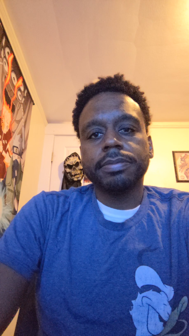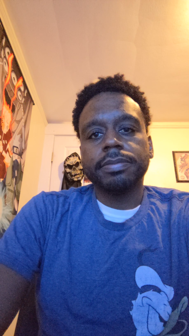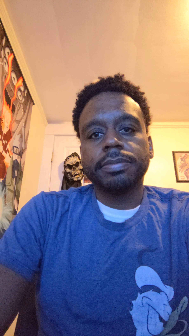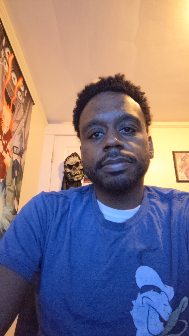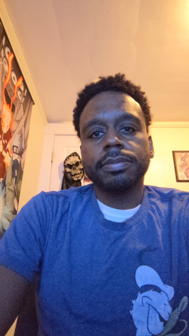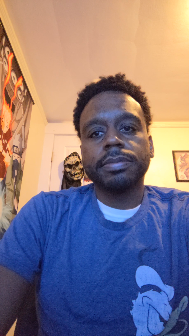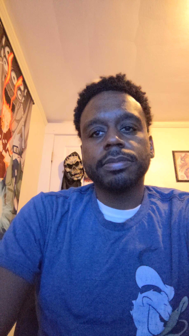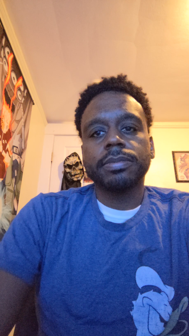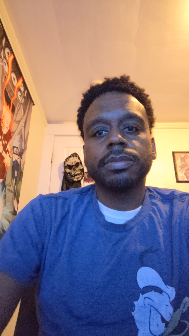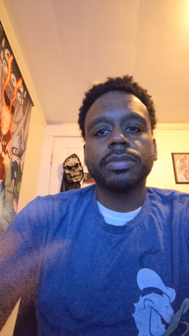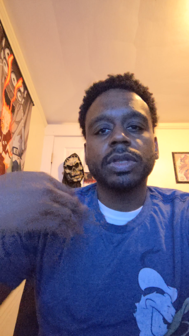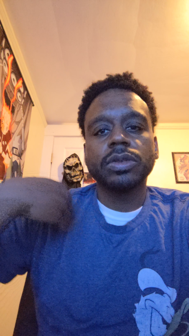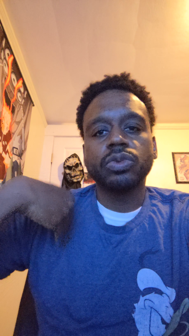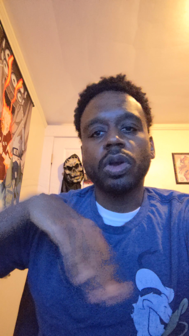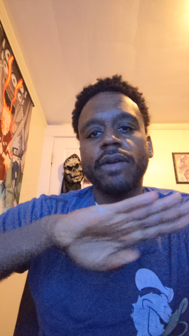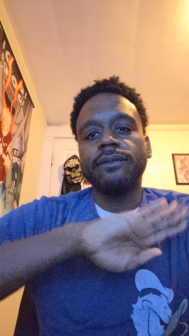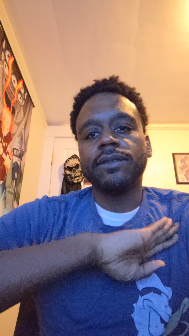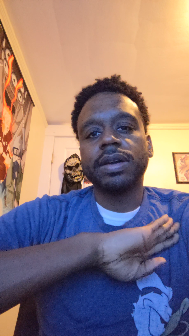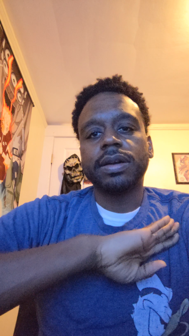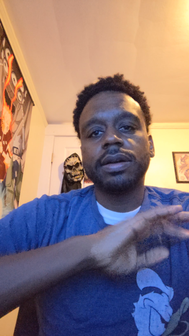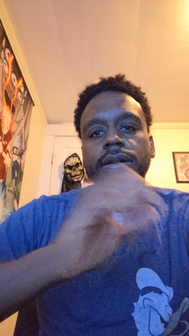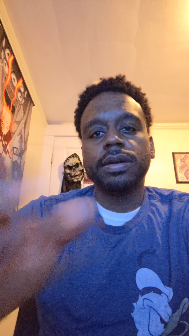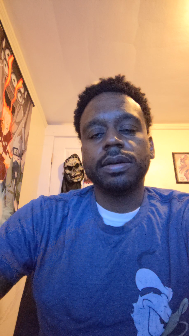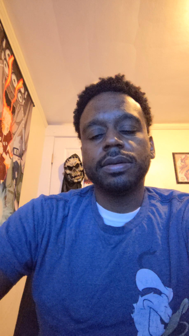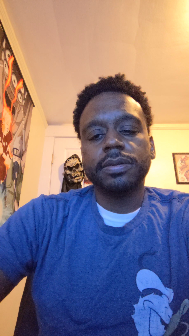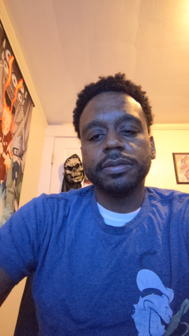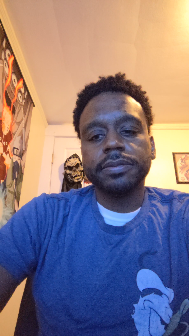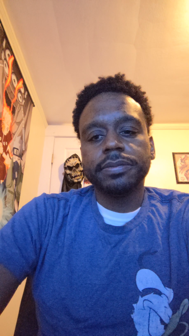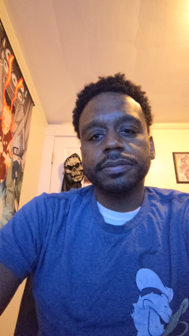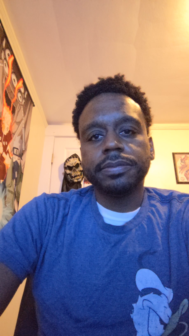scarf